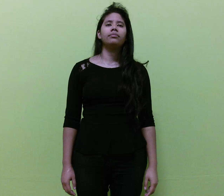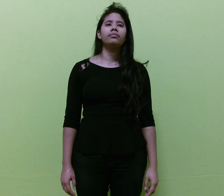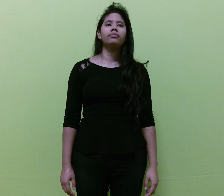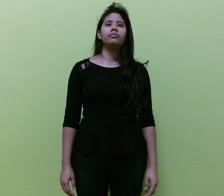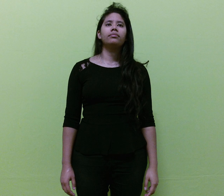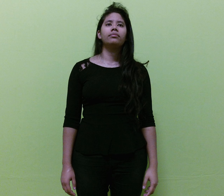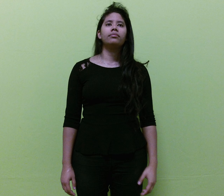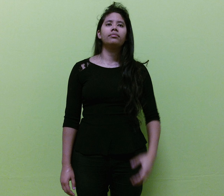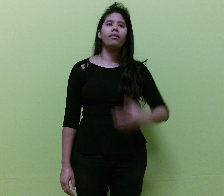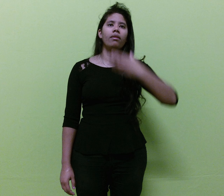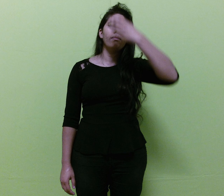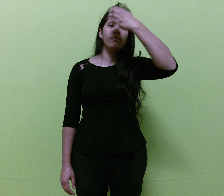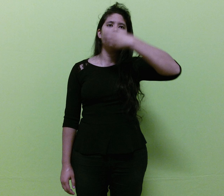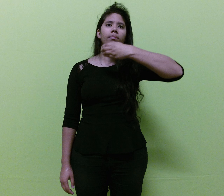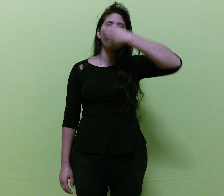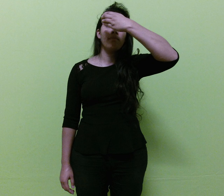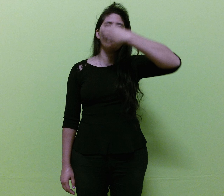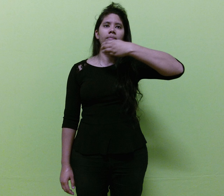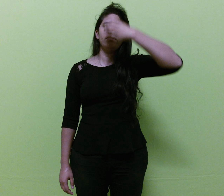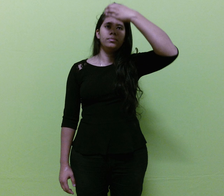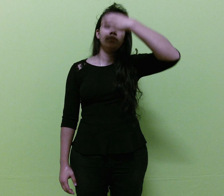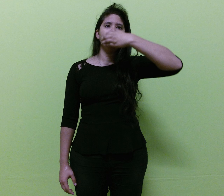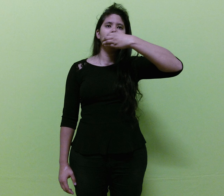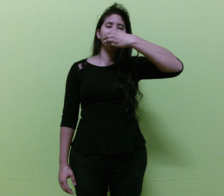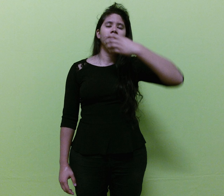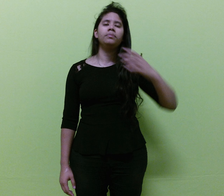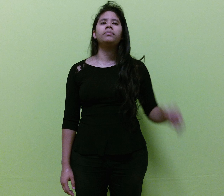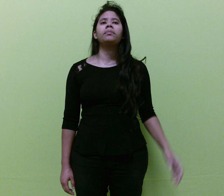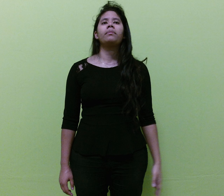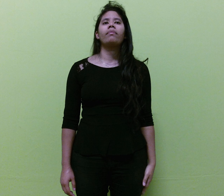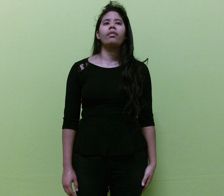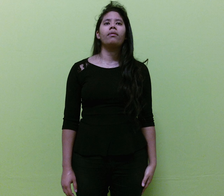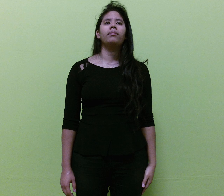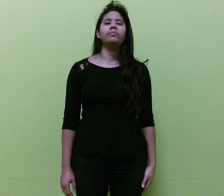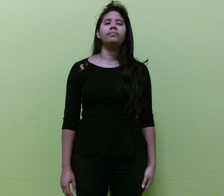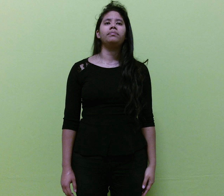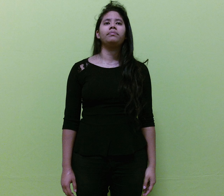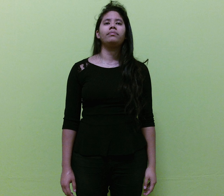maçã